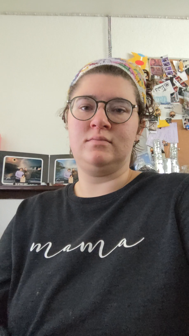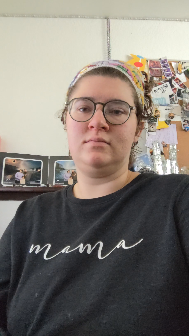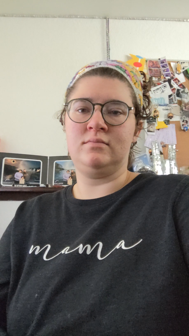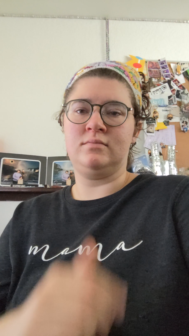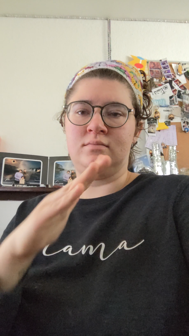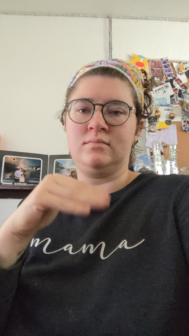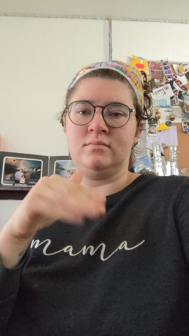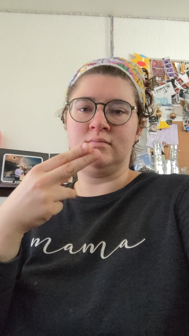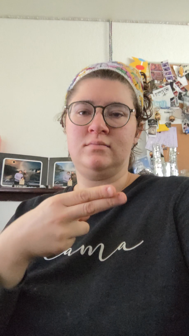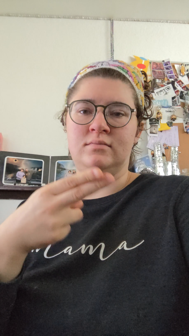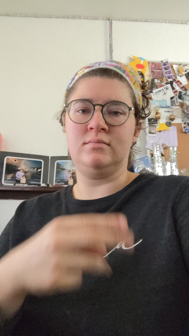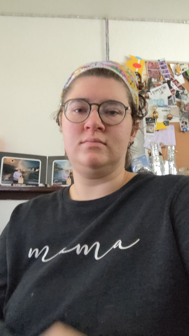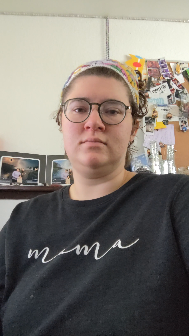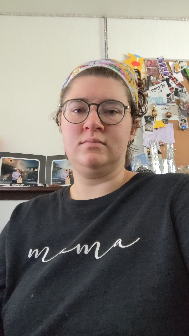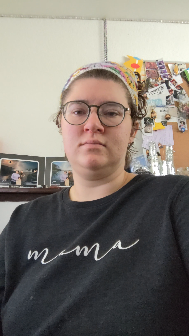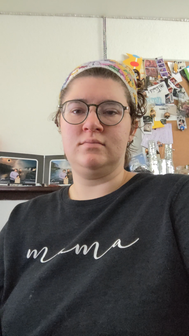pet's name